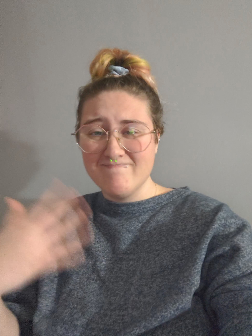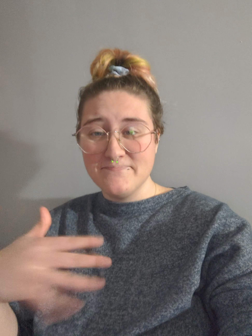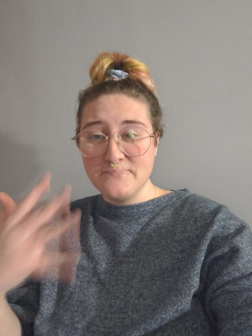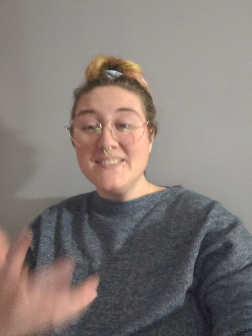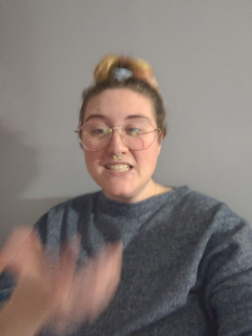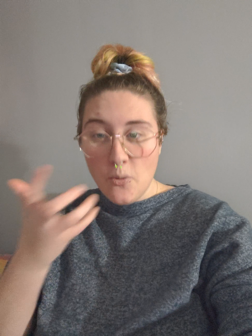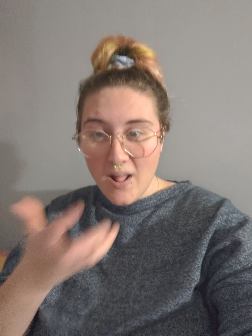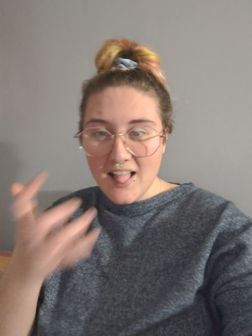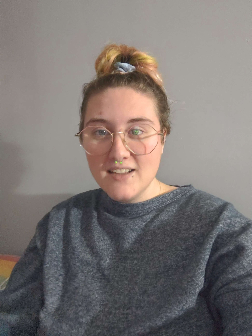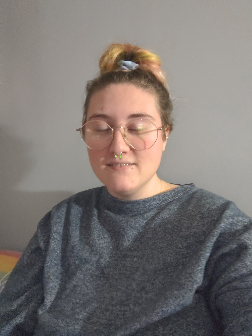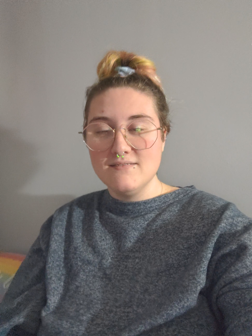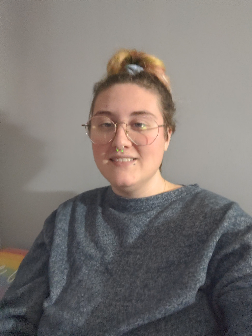cereal